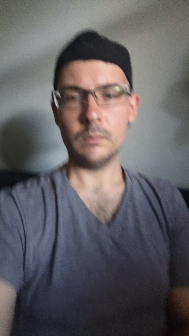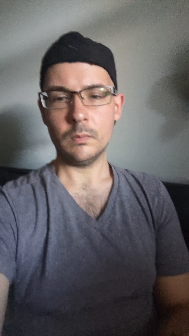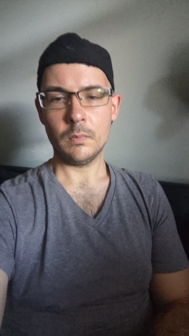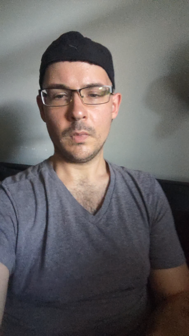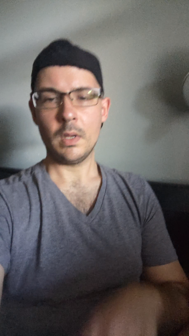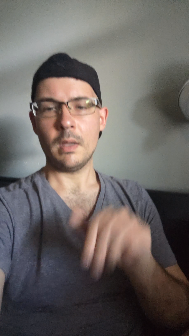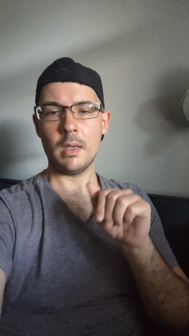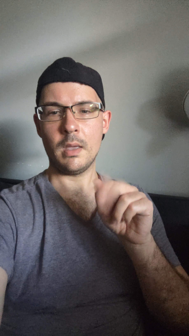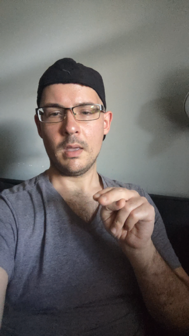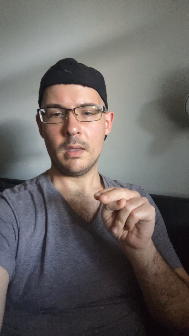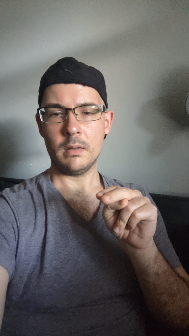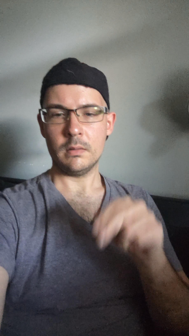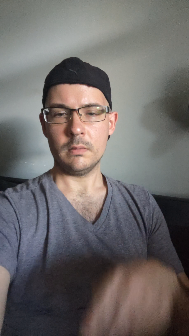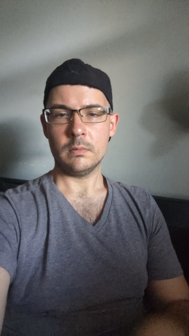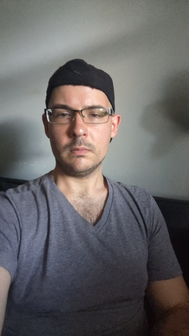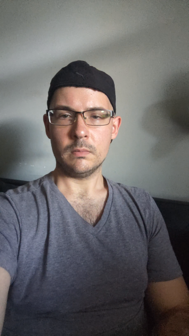an